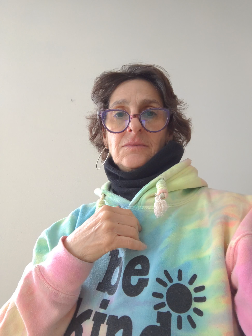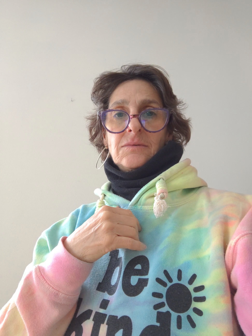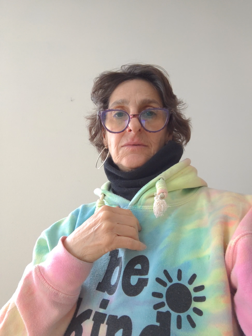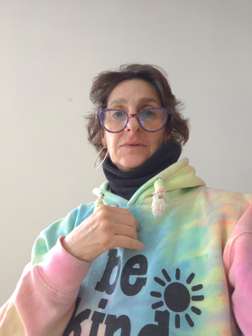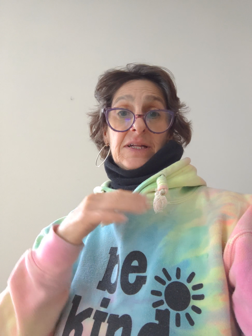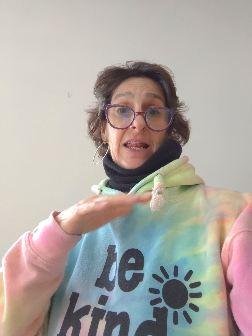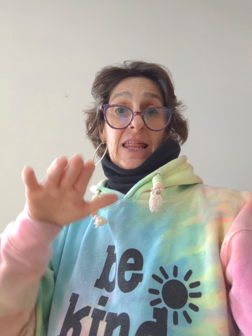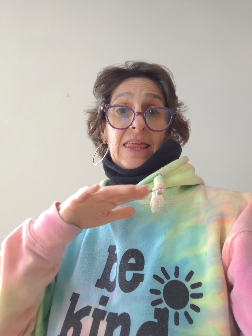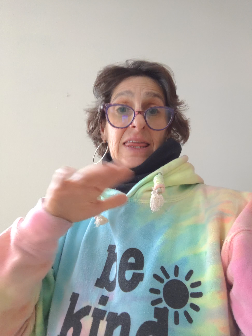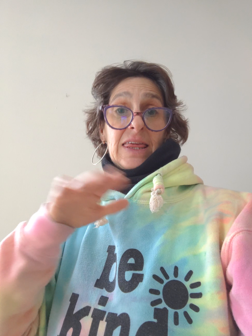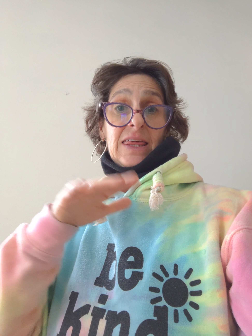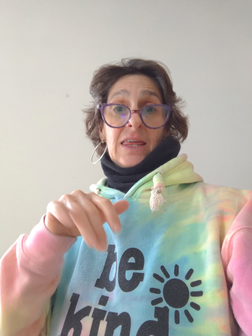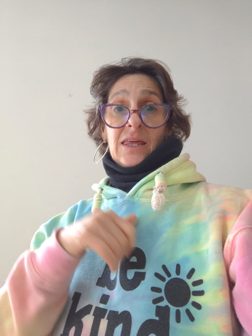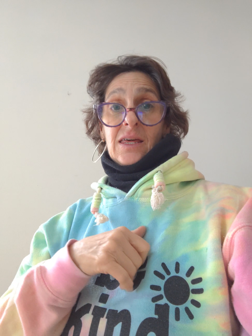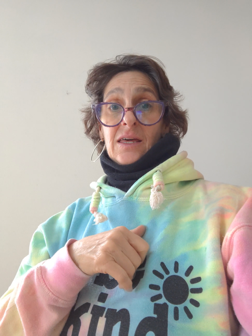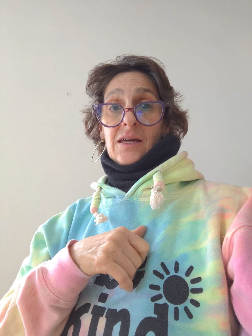clean